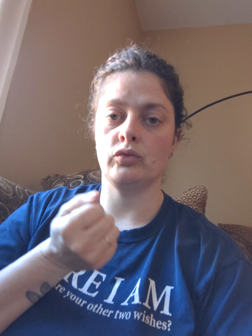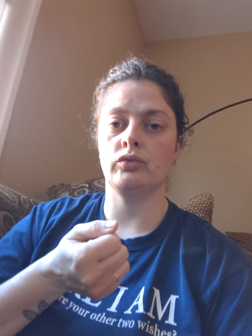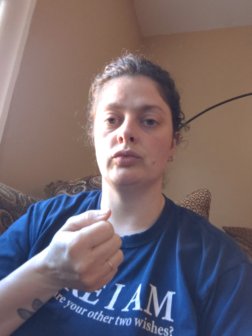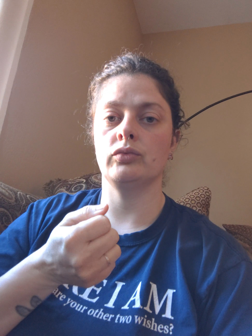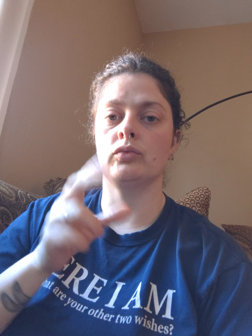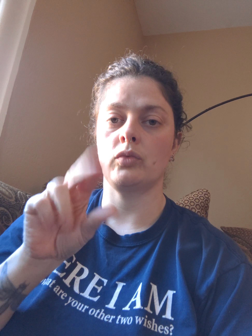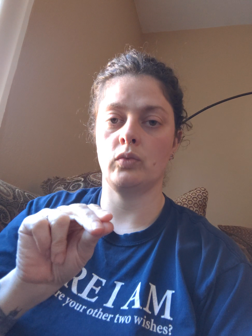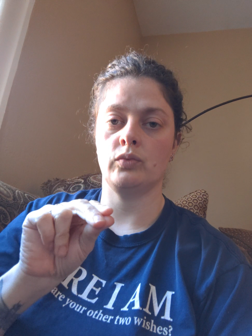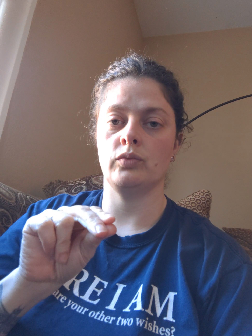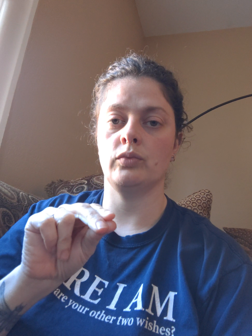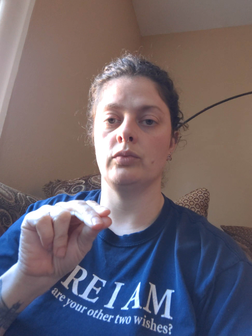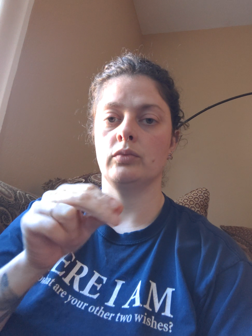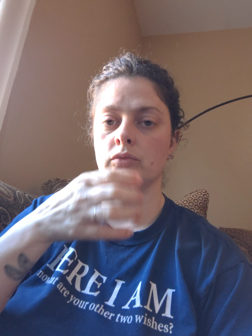no